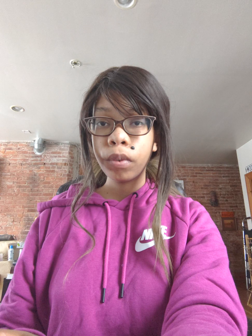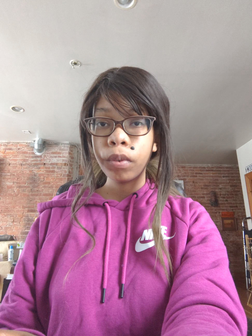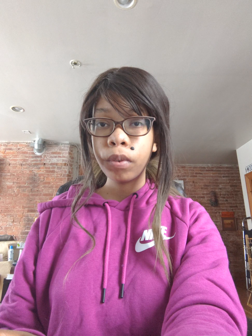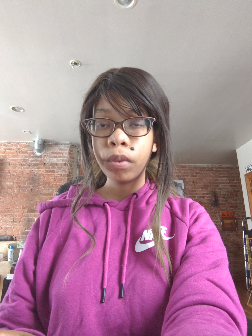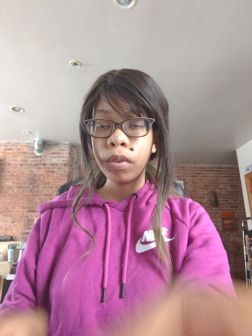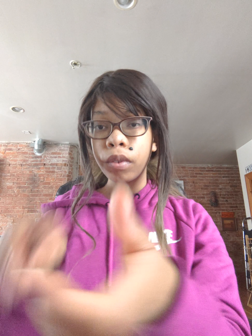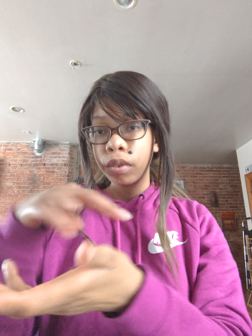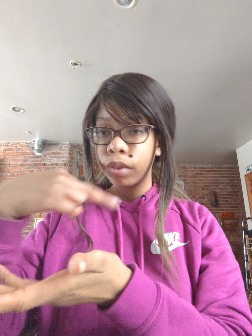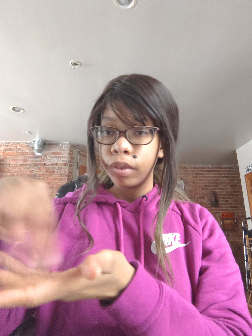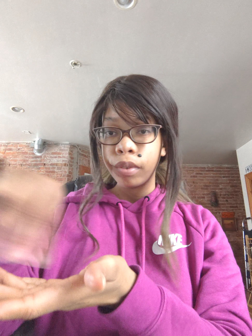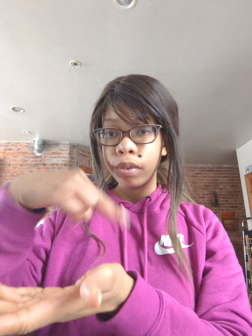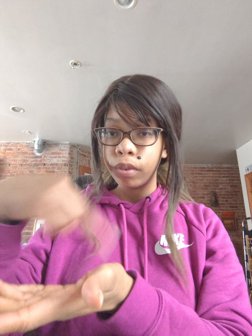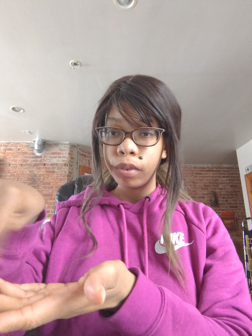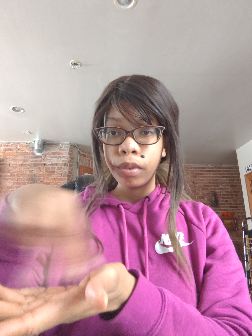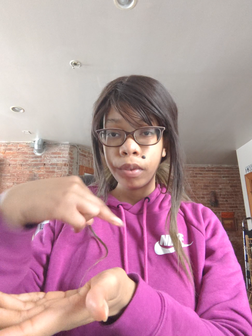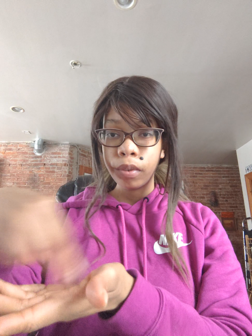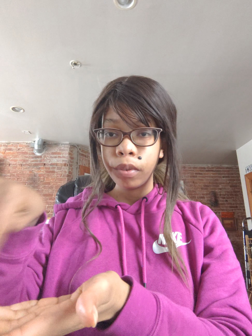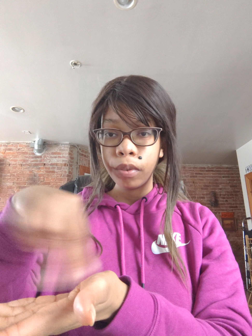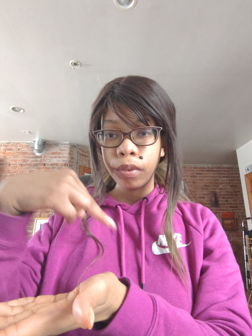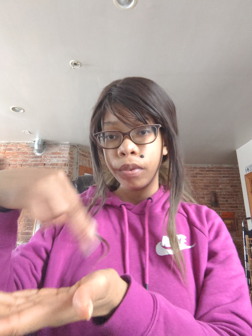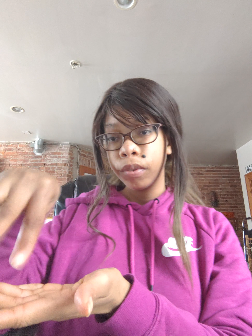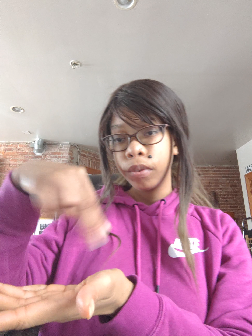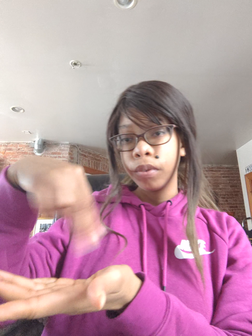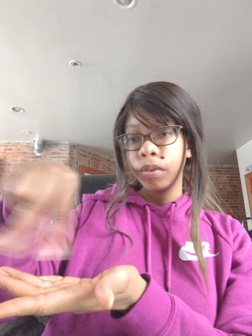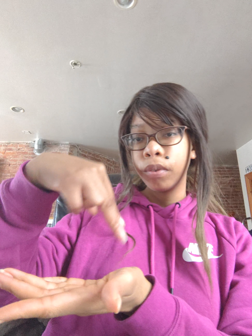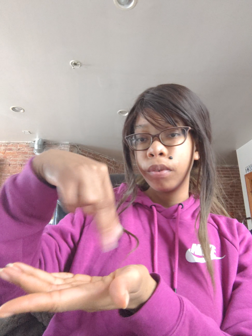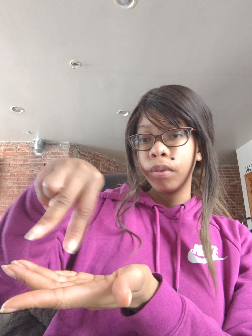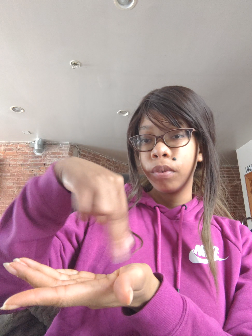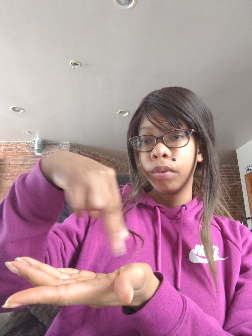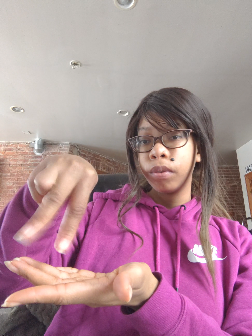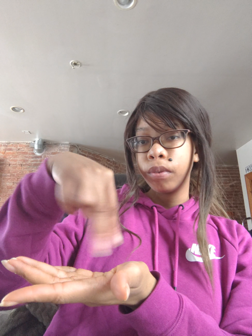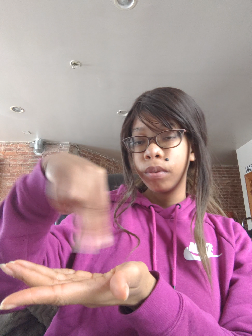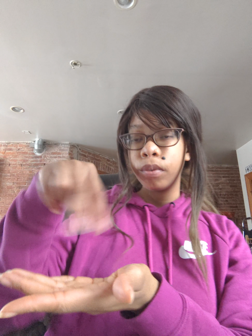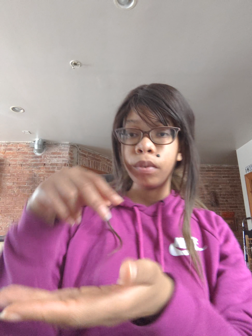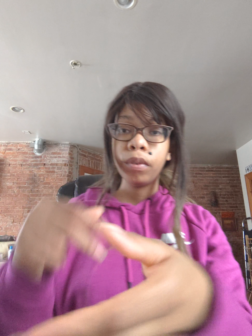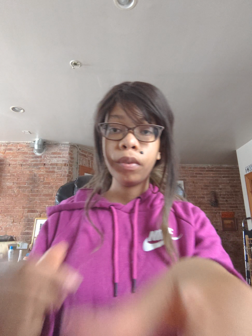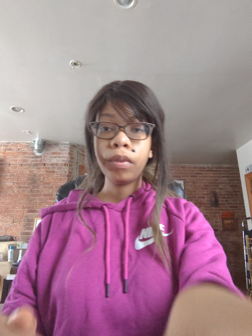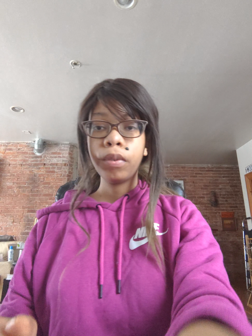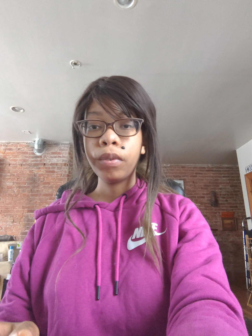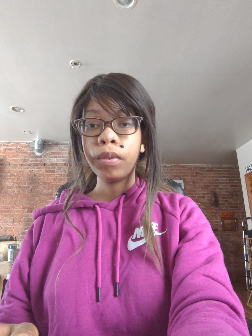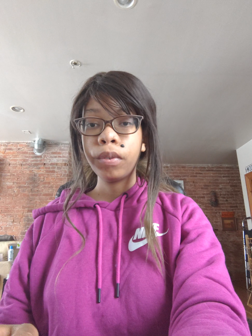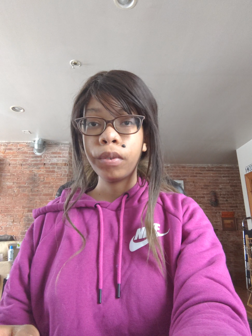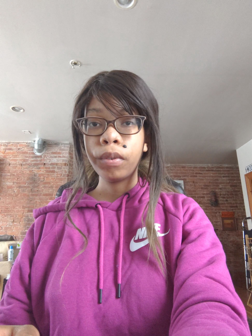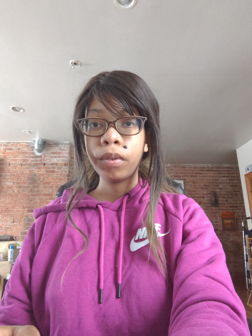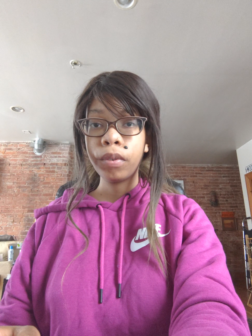dance